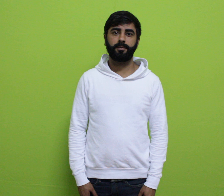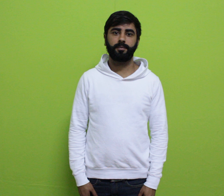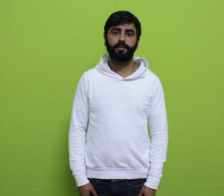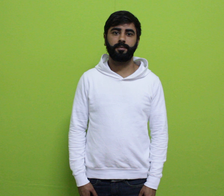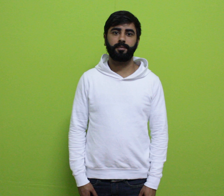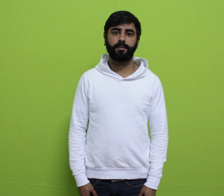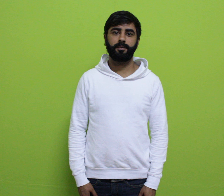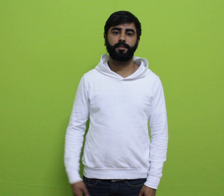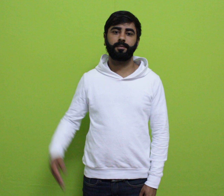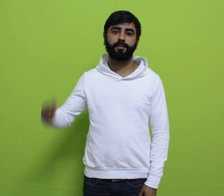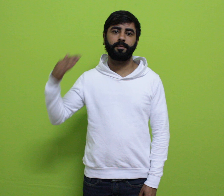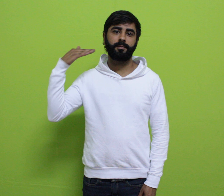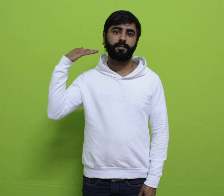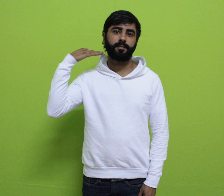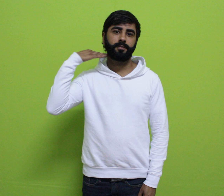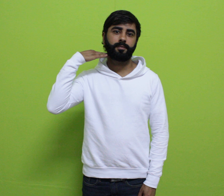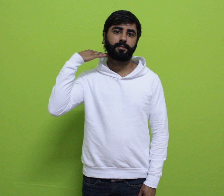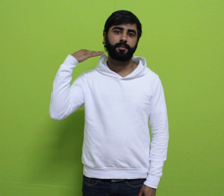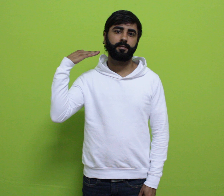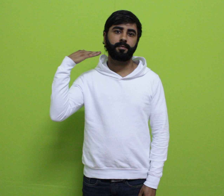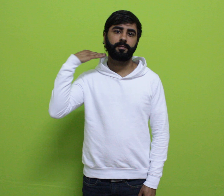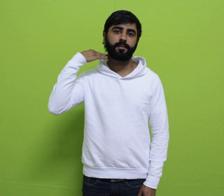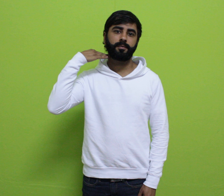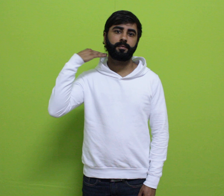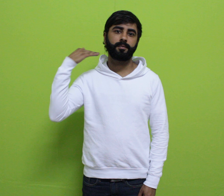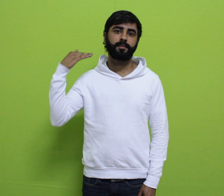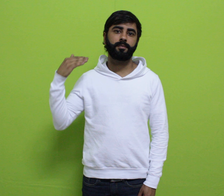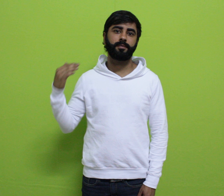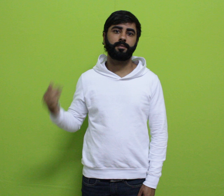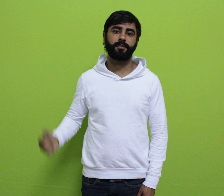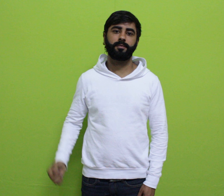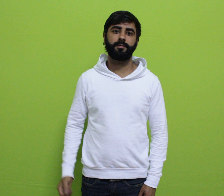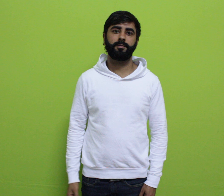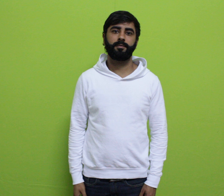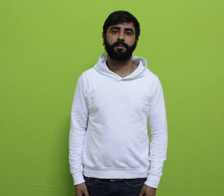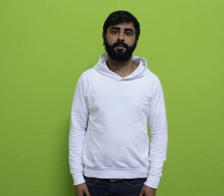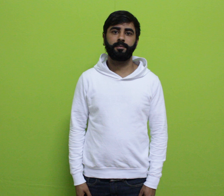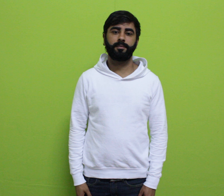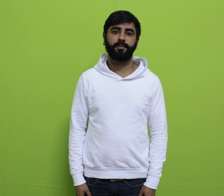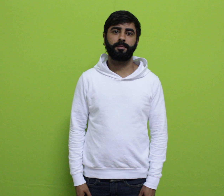banco